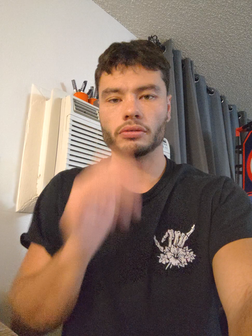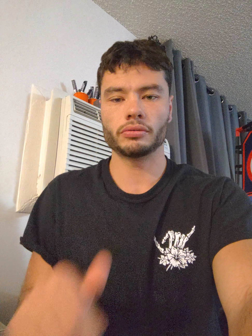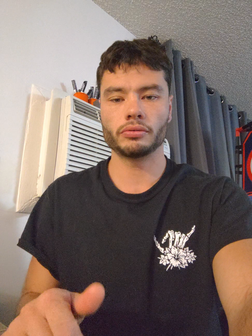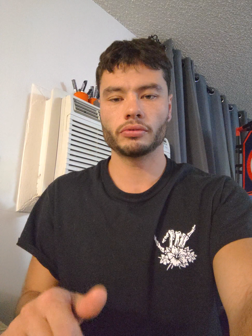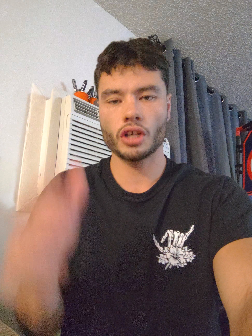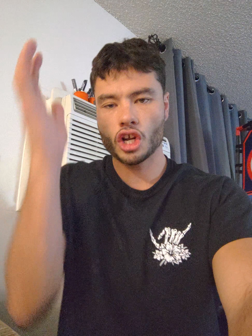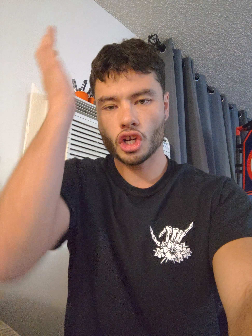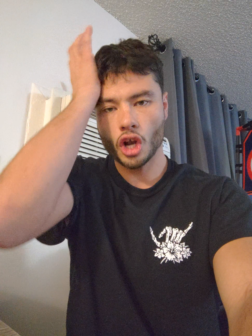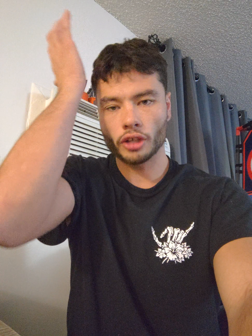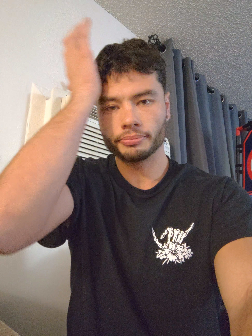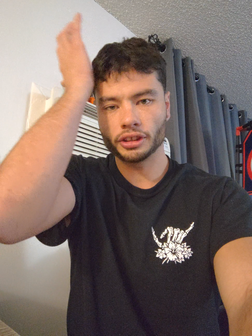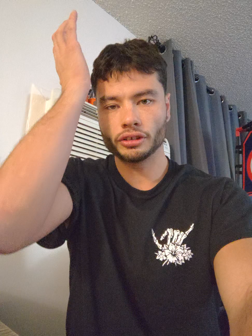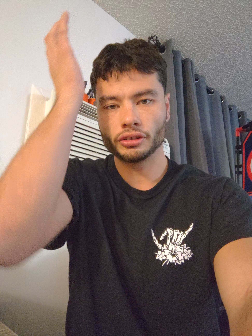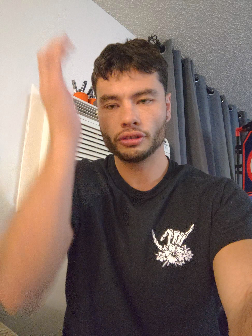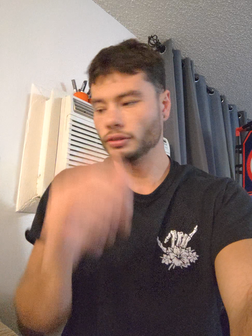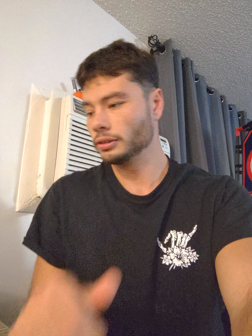garbage